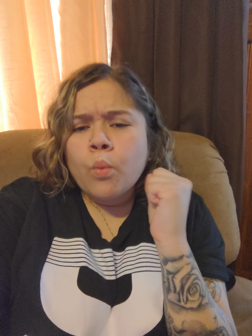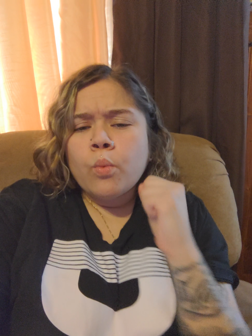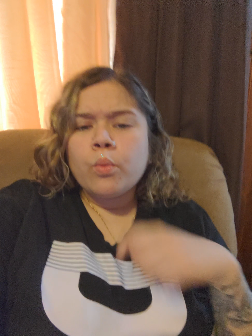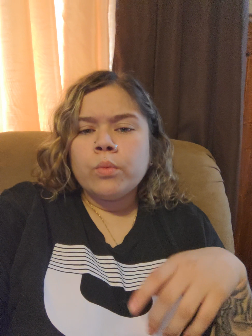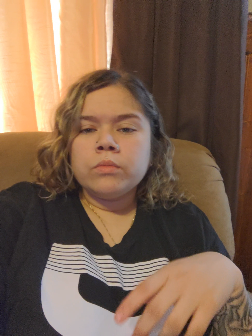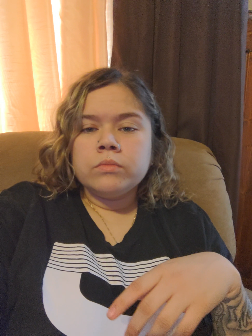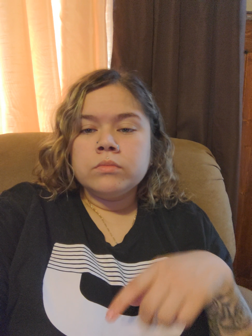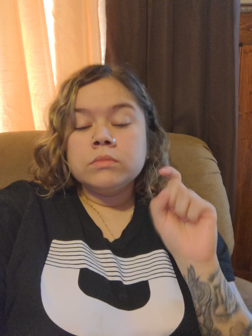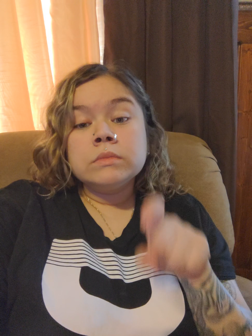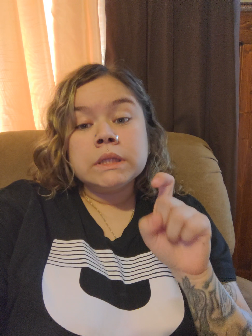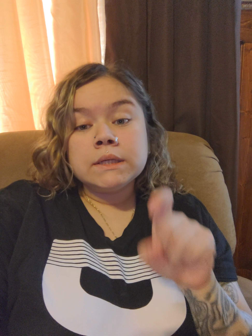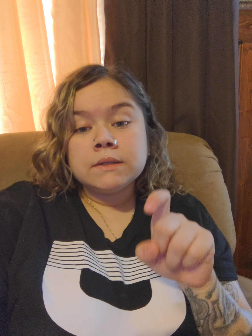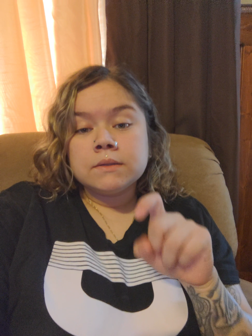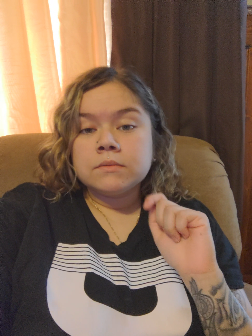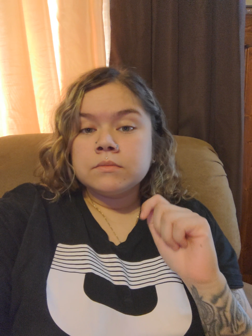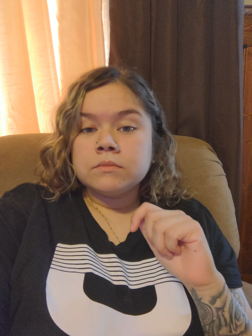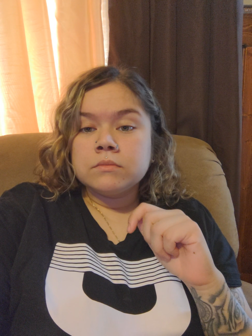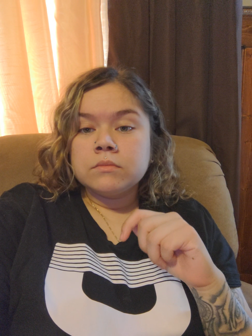need